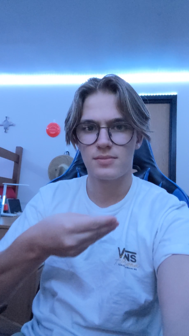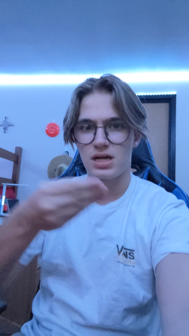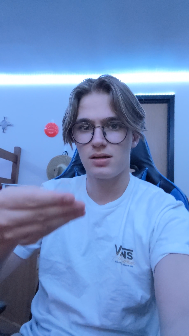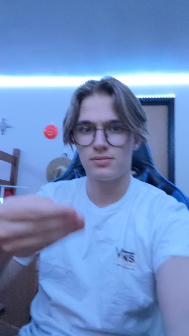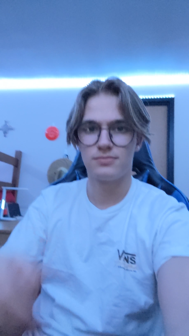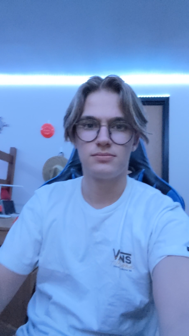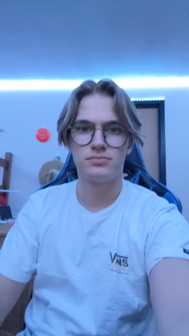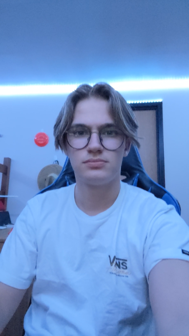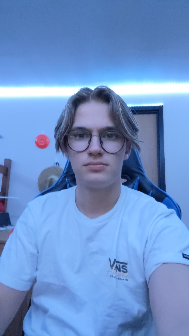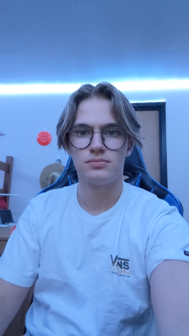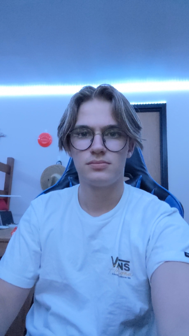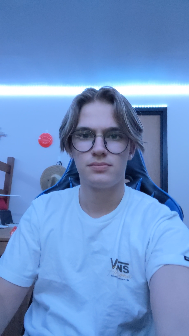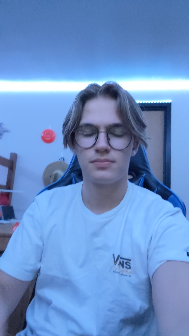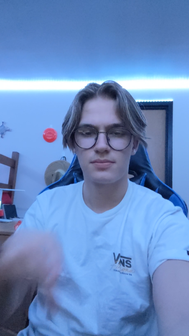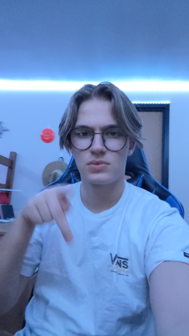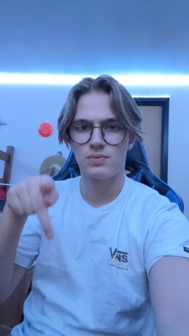people